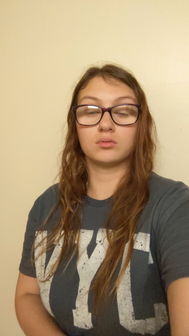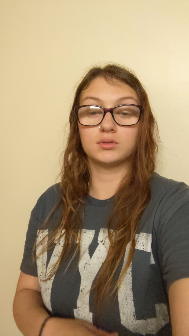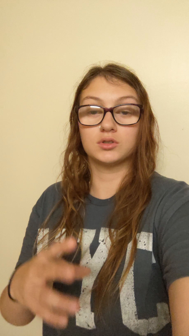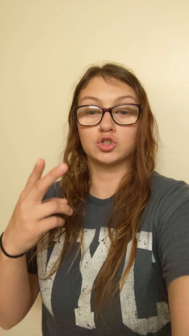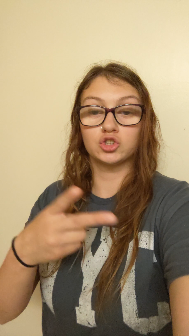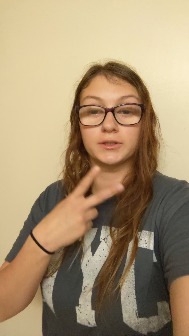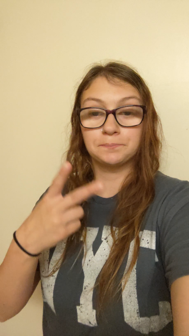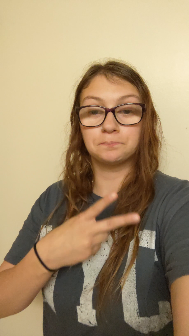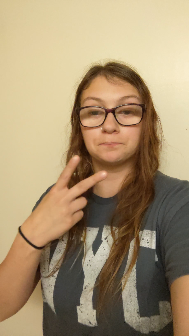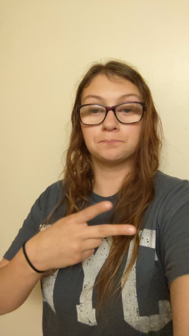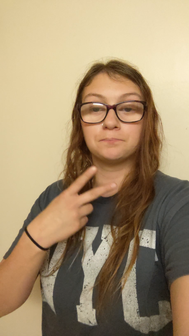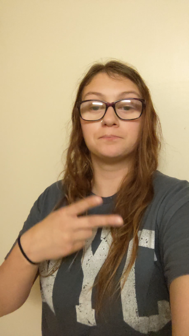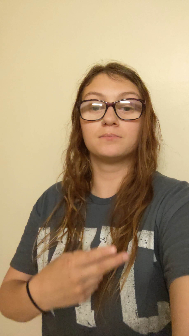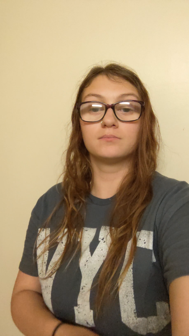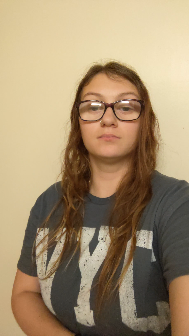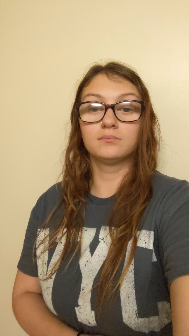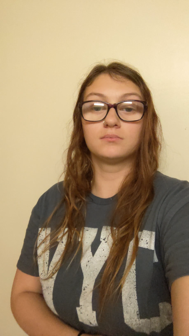sheep